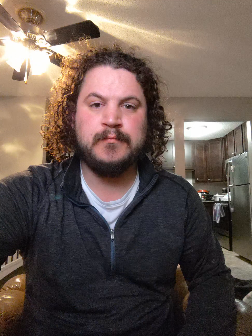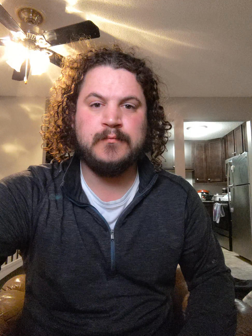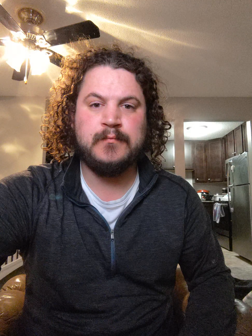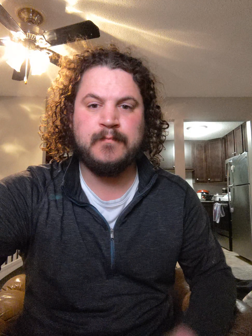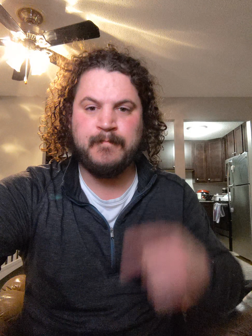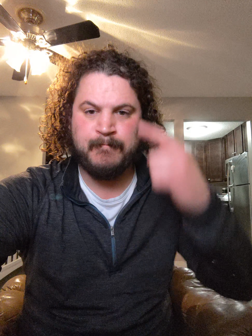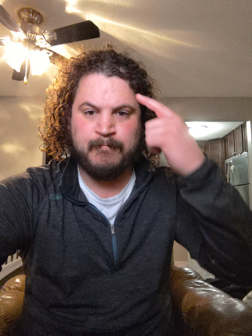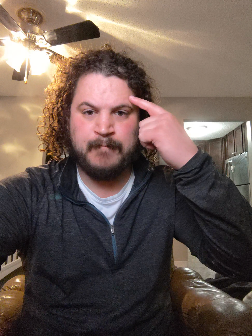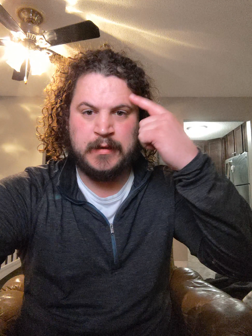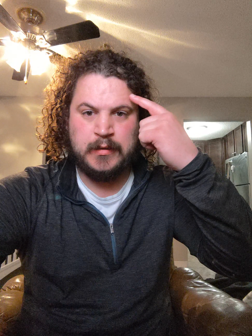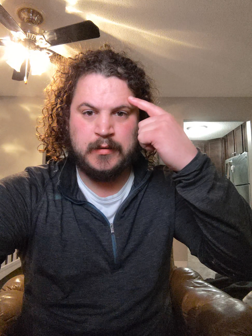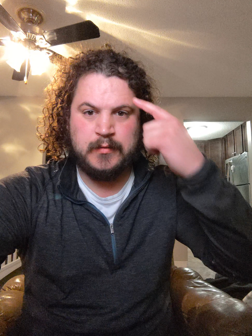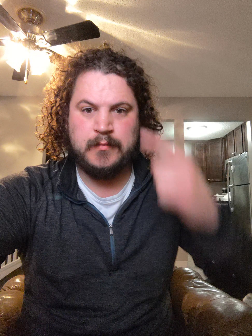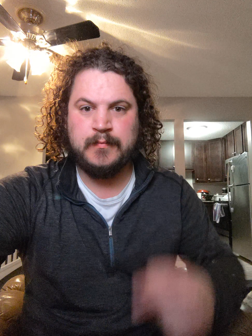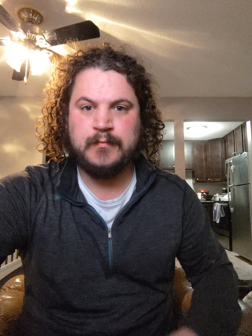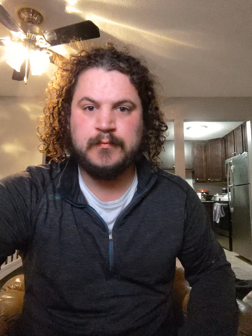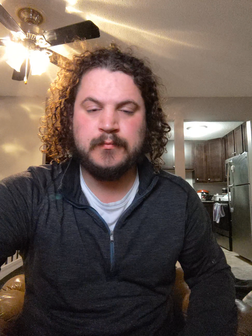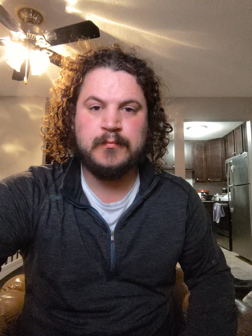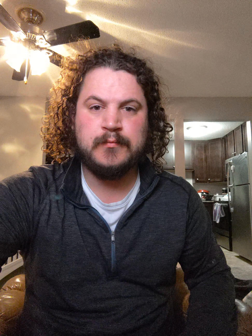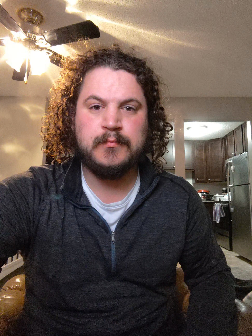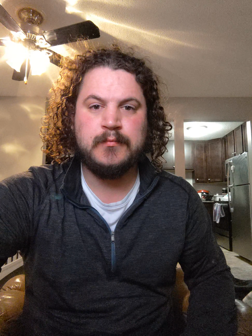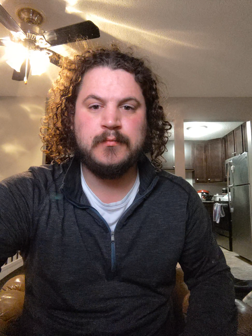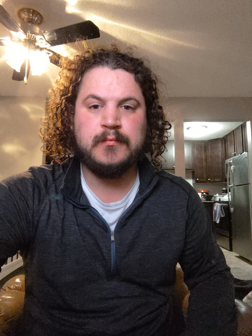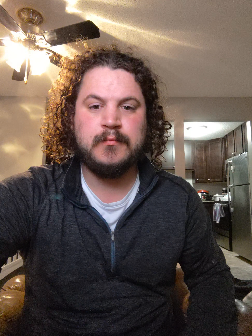penny